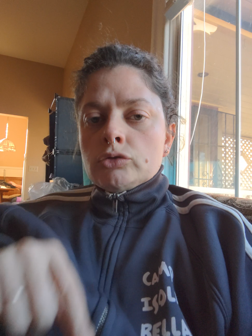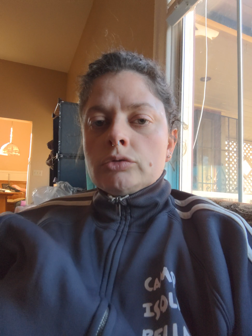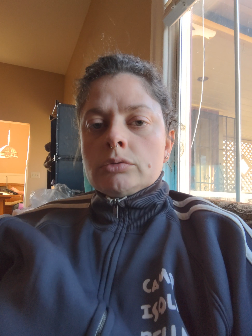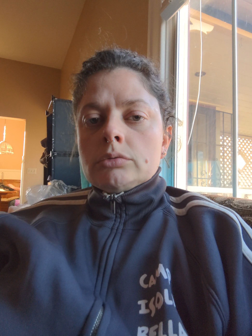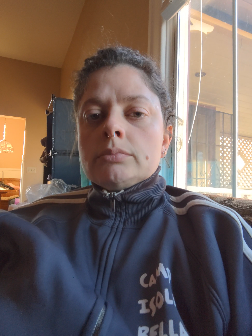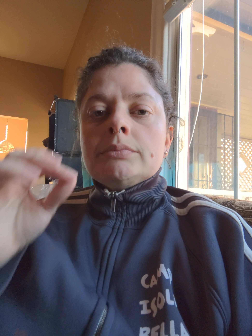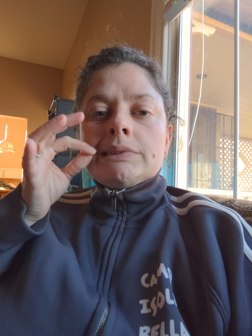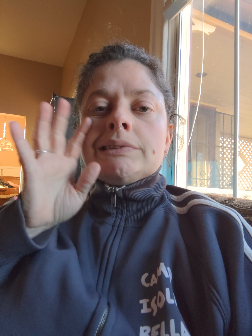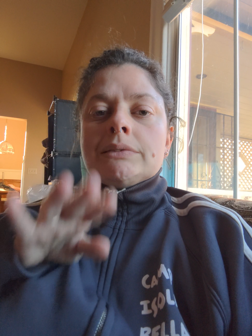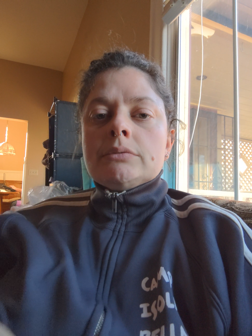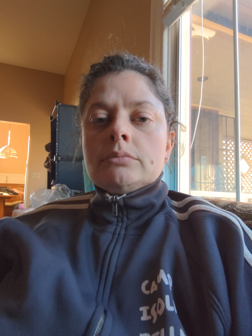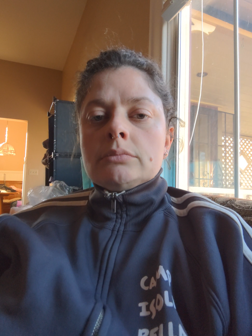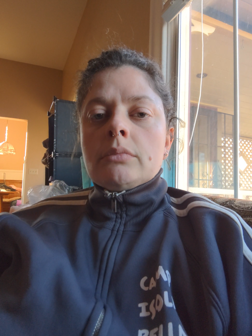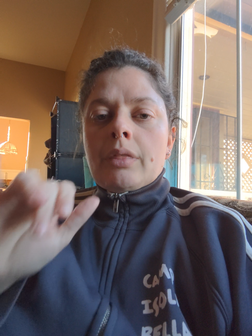bee